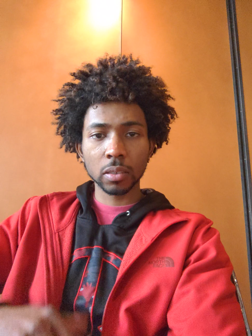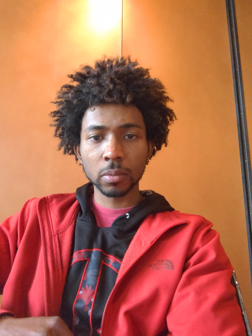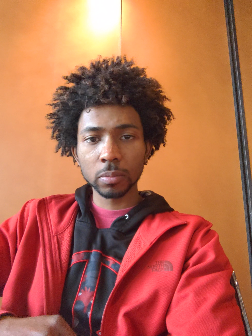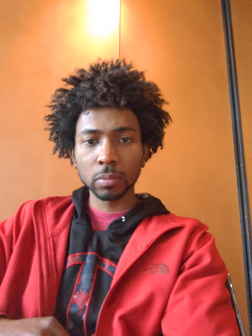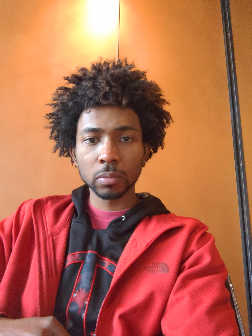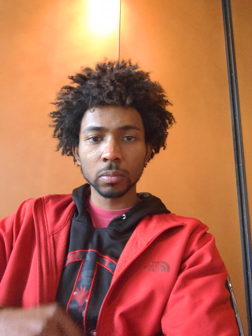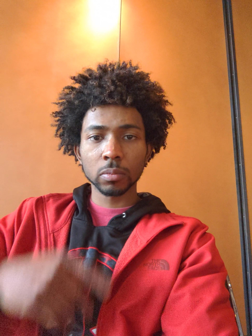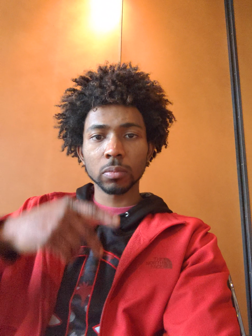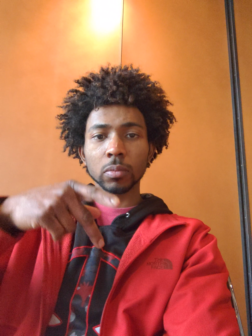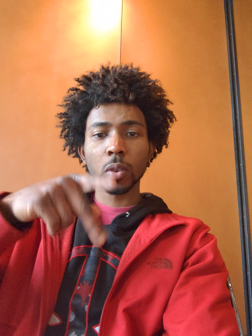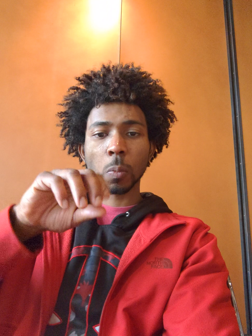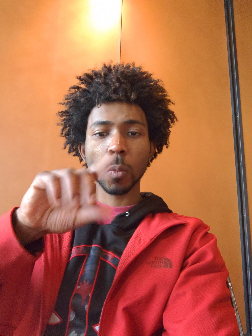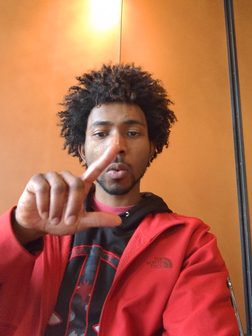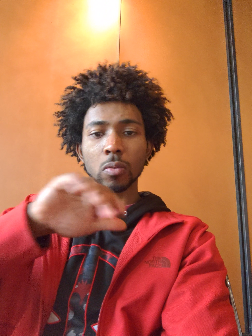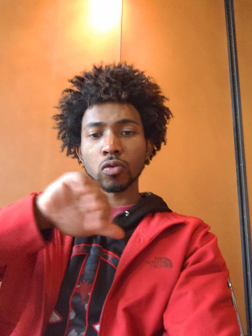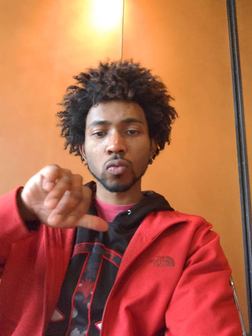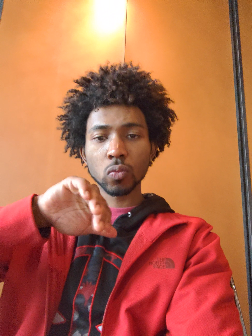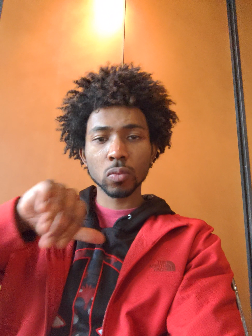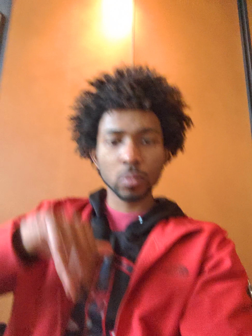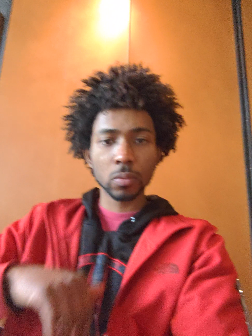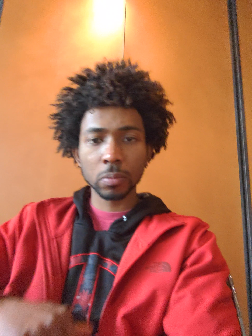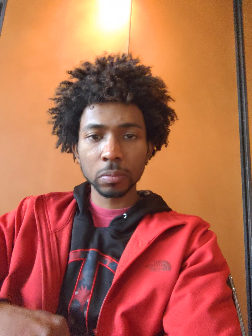pool